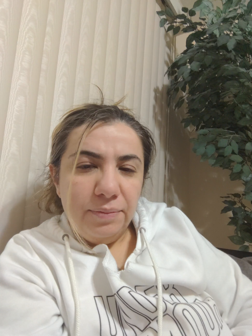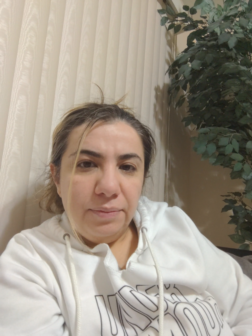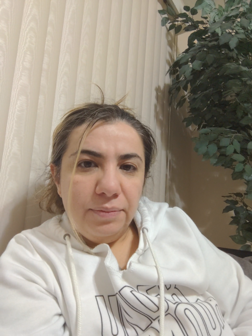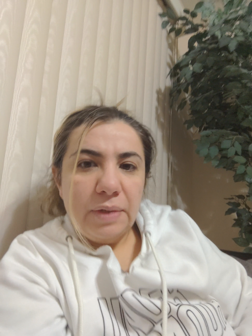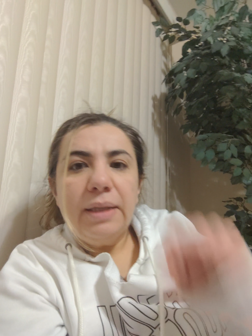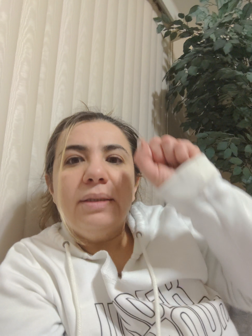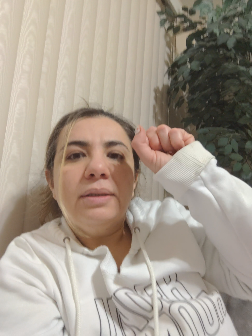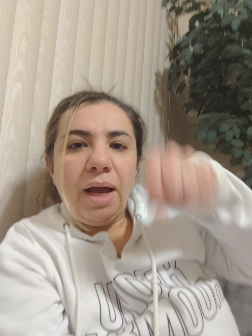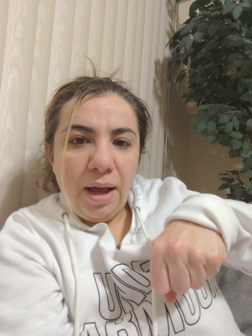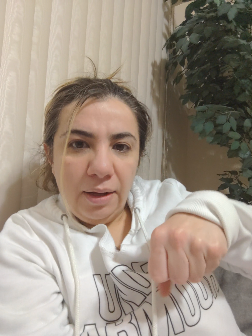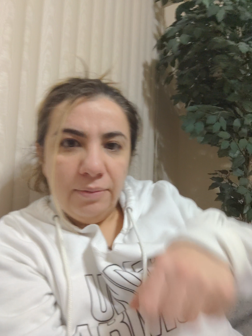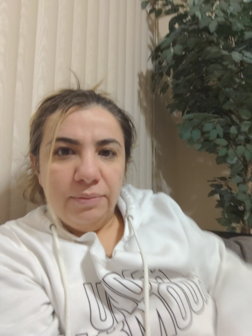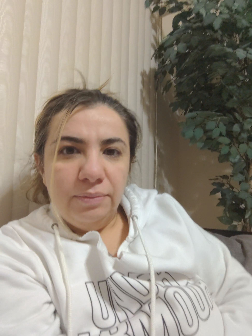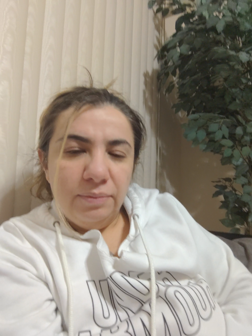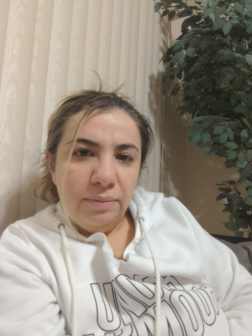can